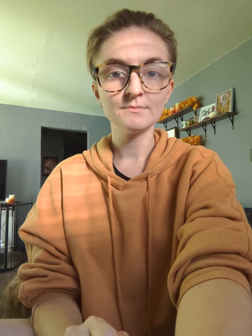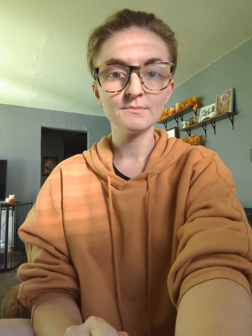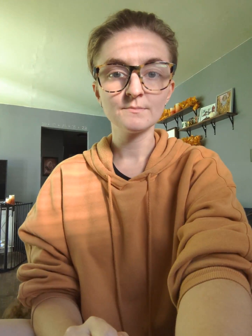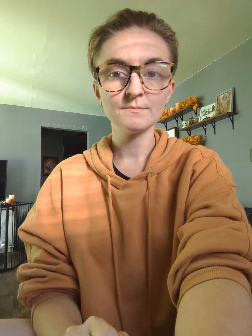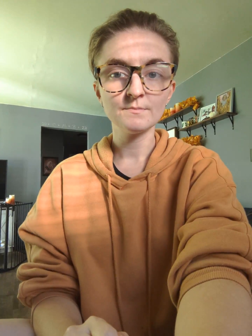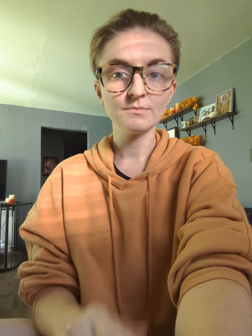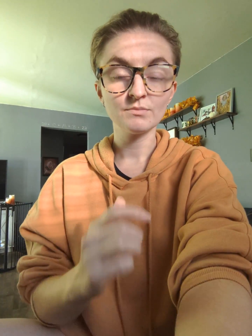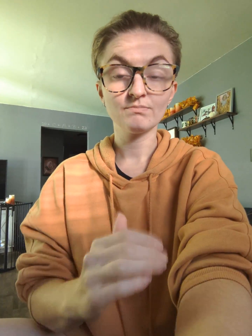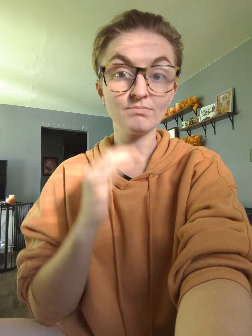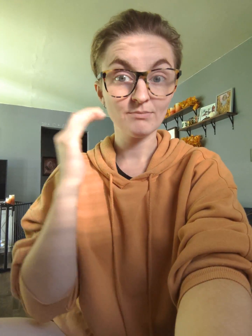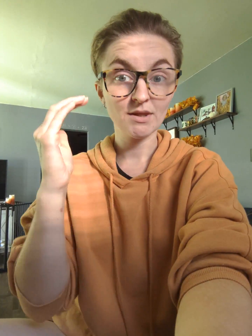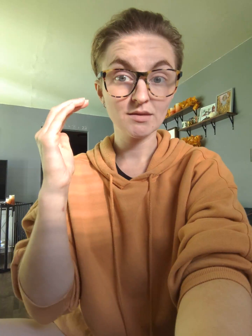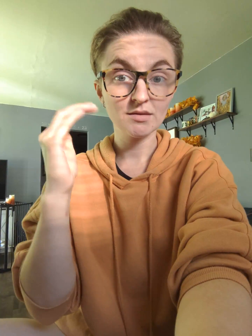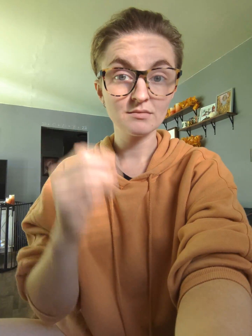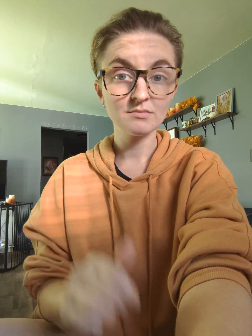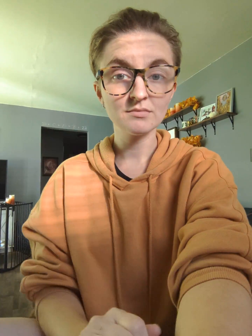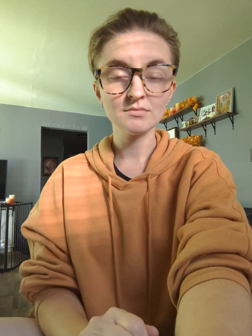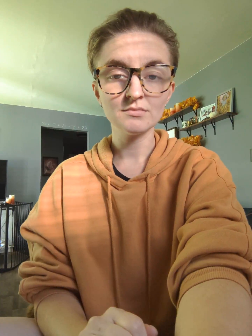big